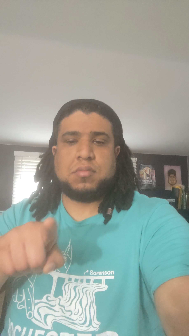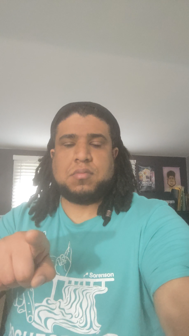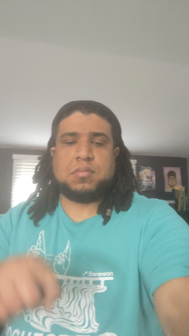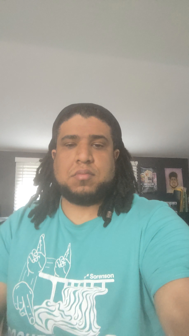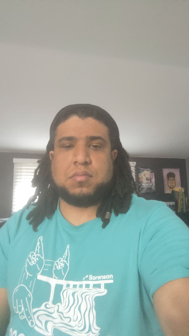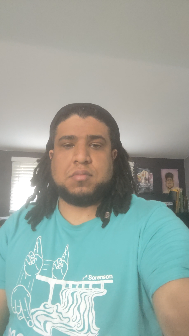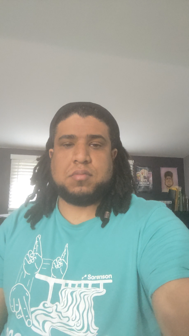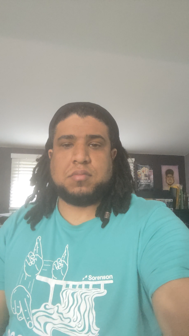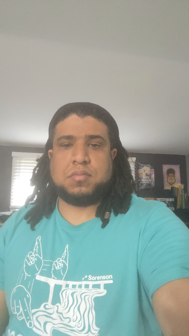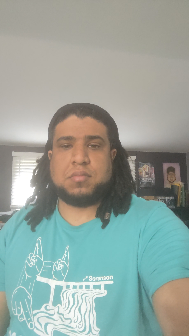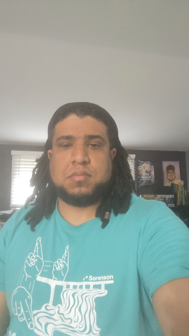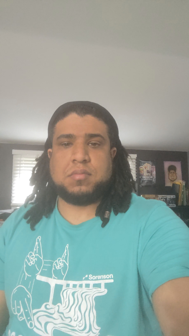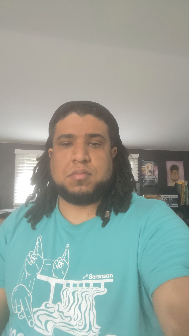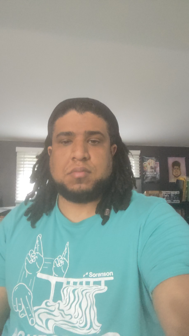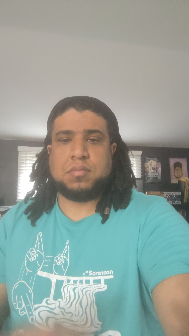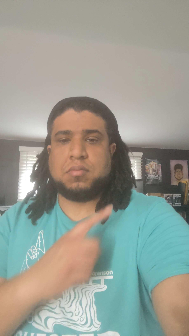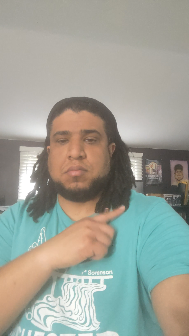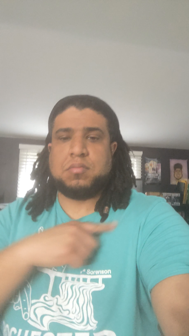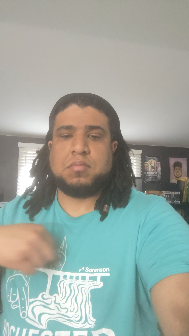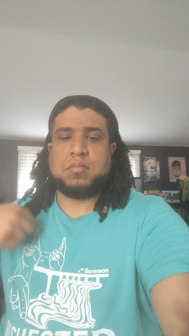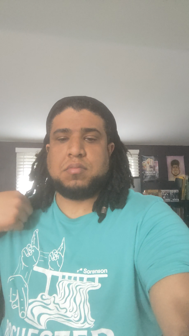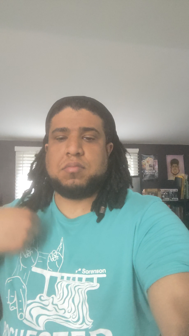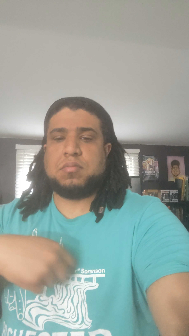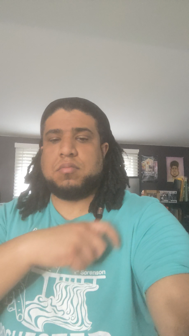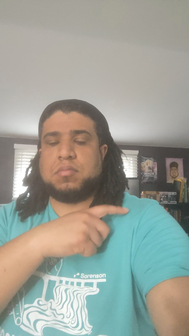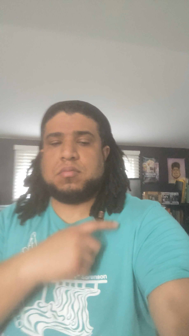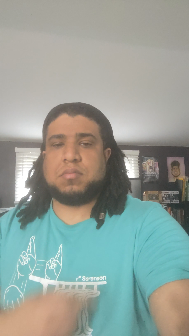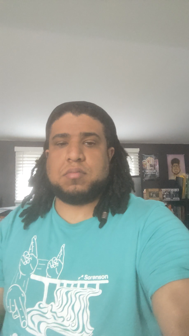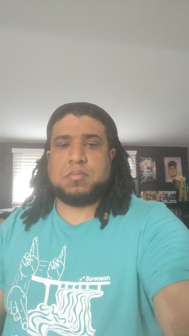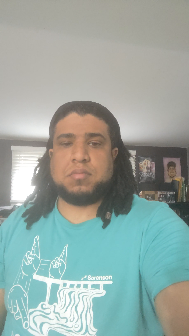bib